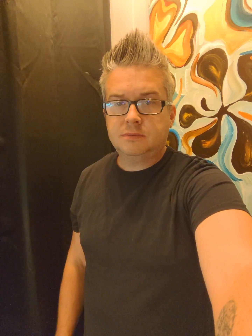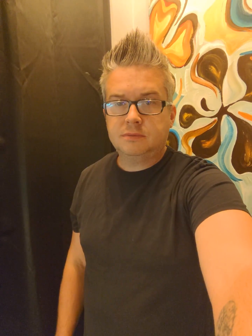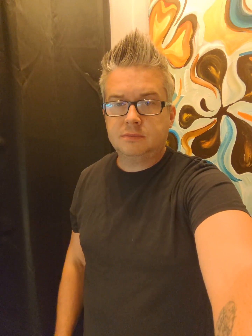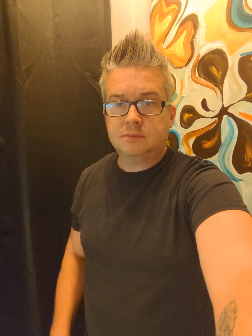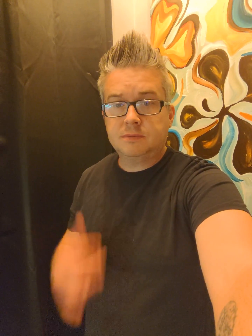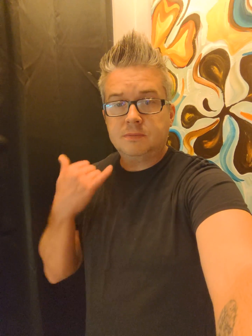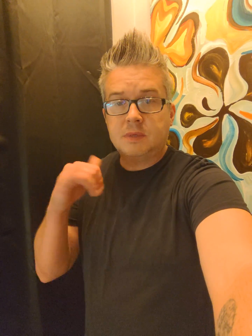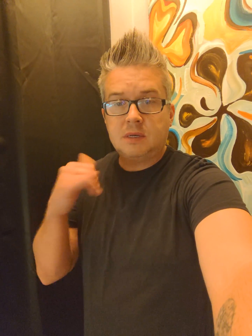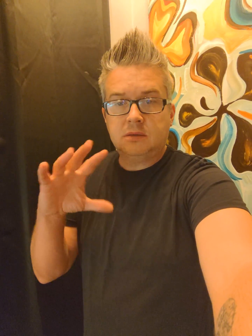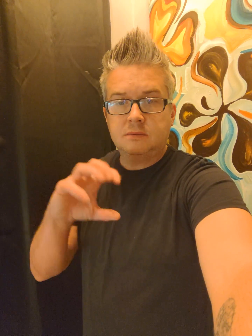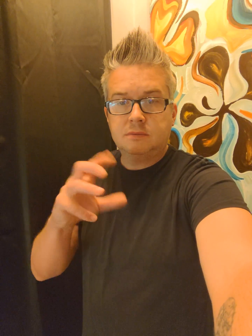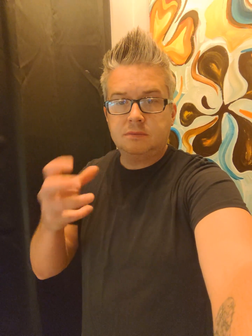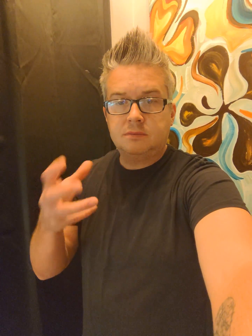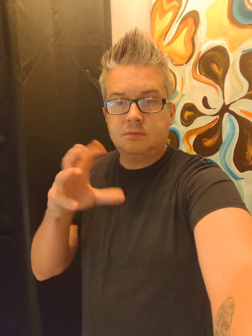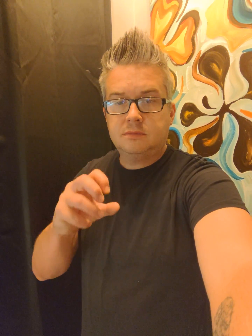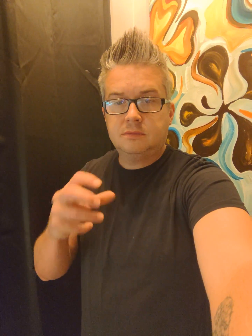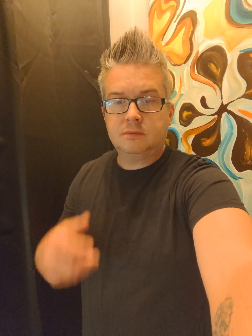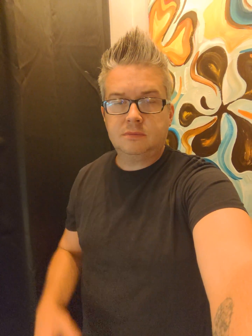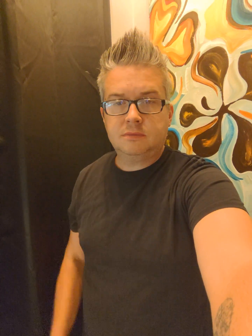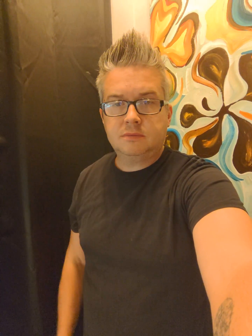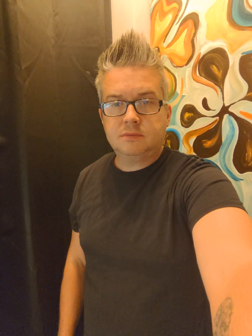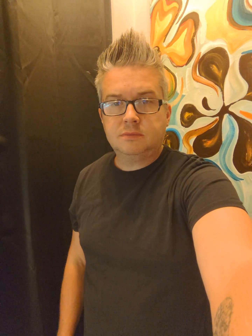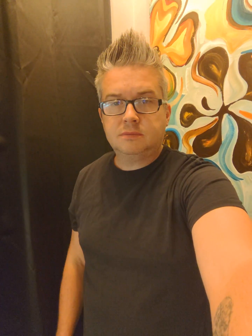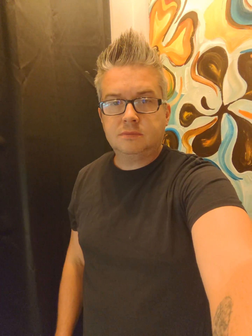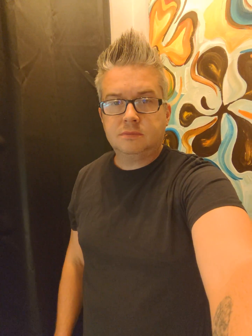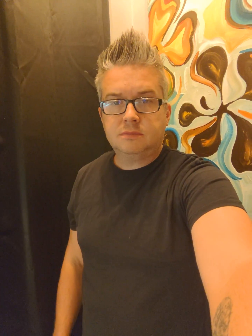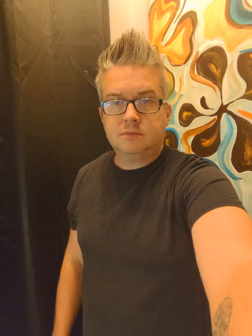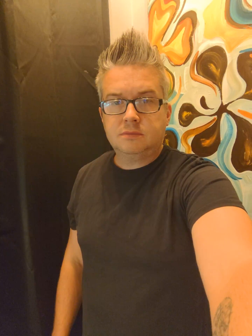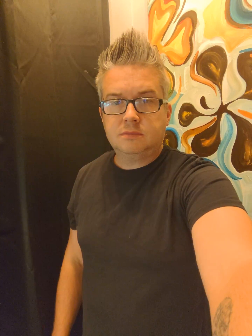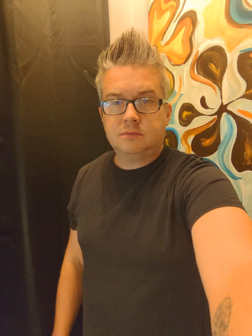play dough